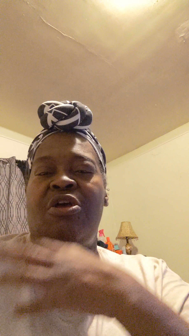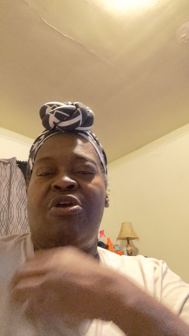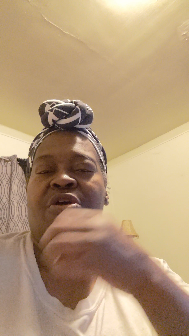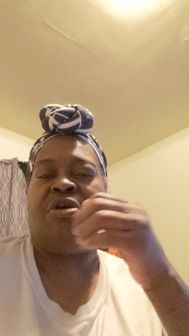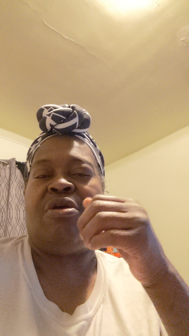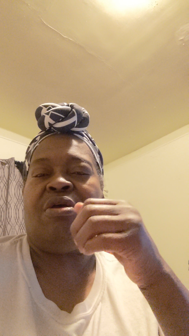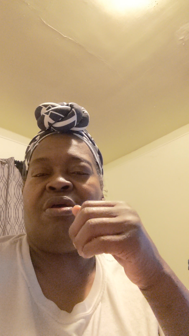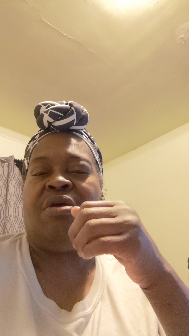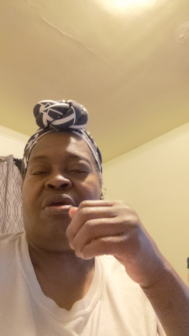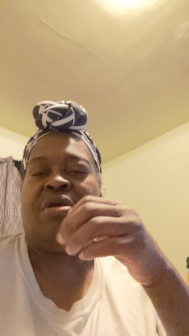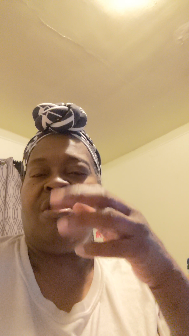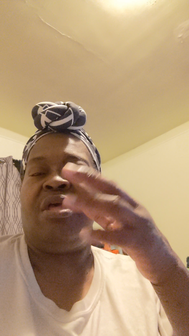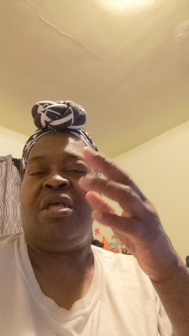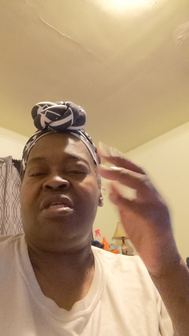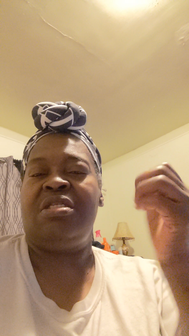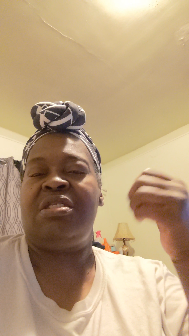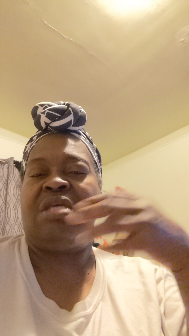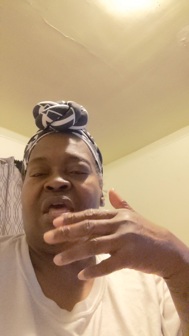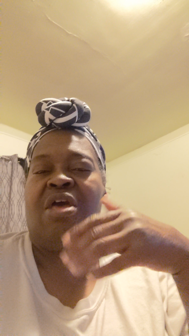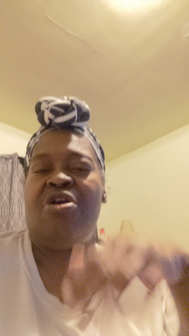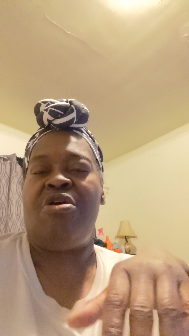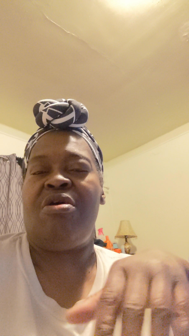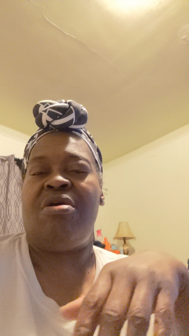scared